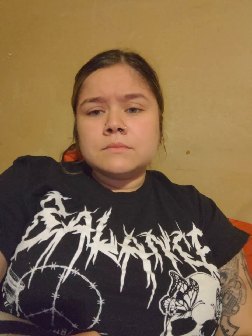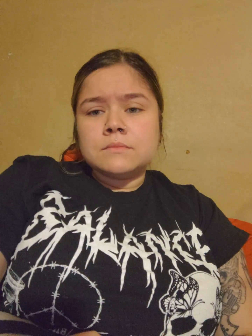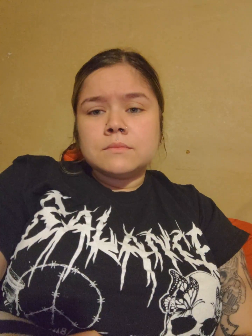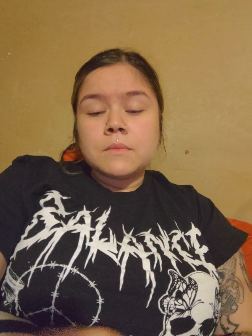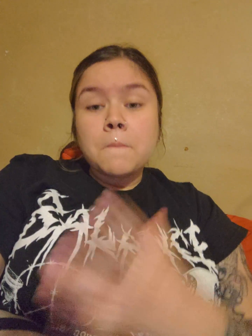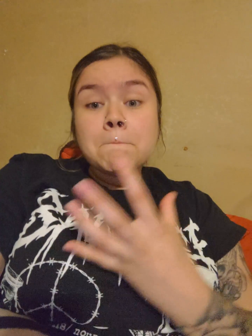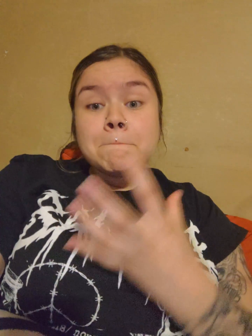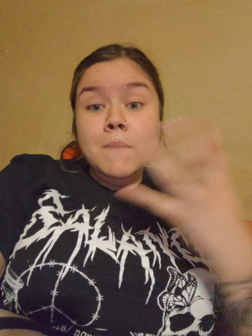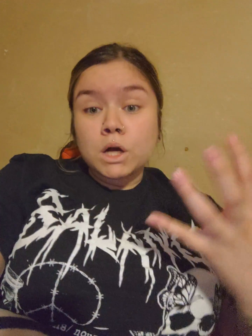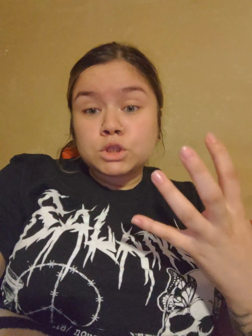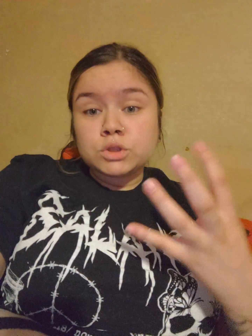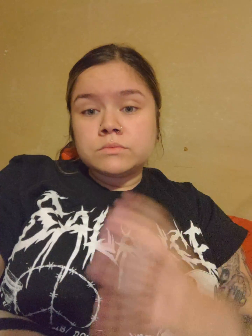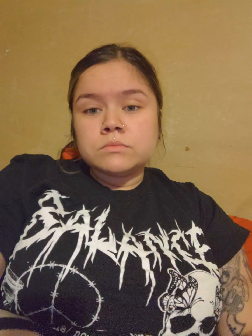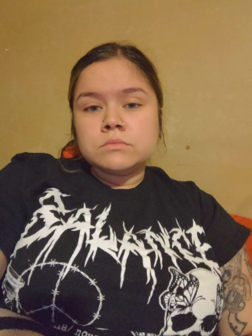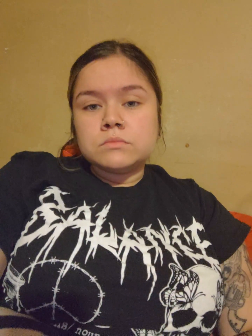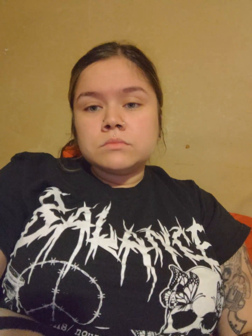much